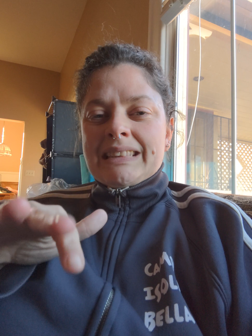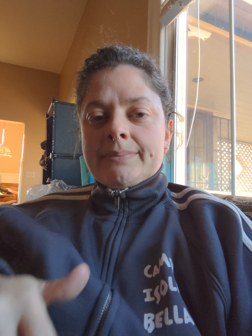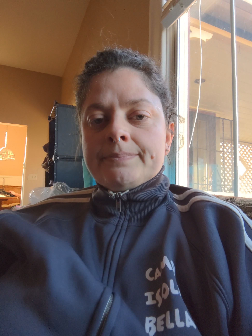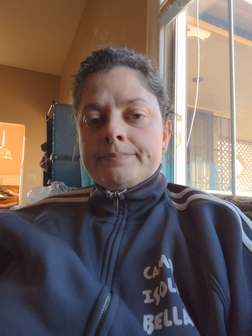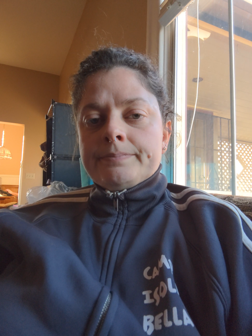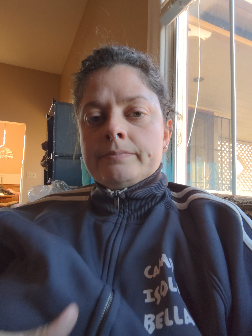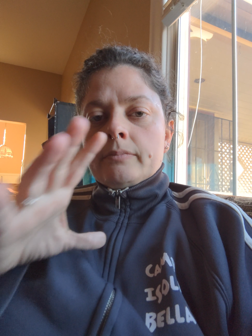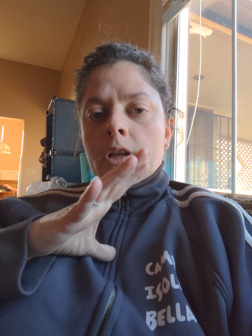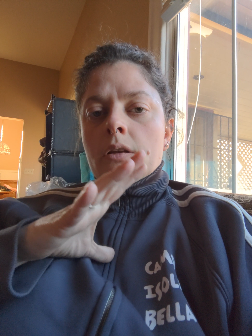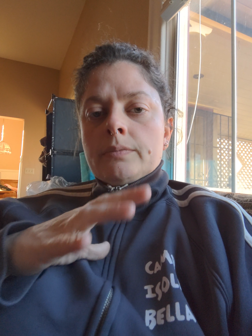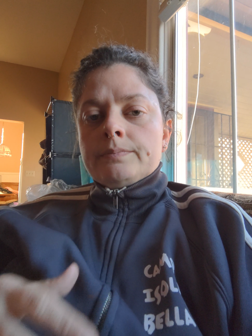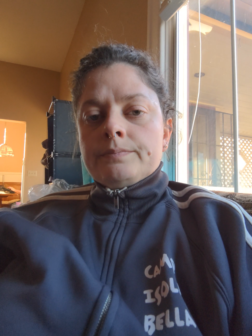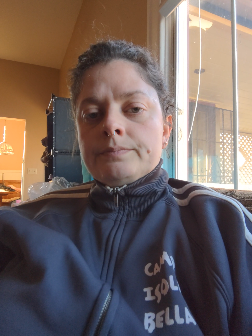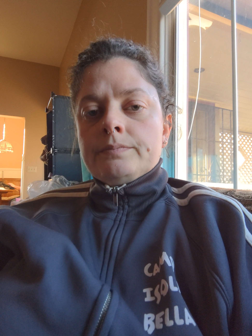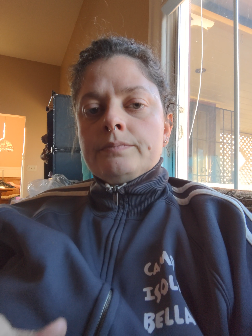fine